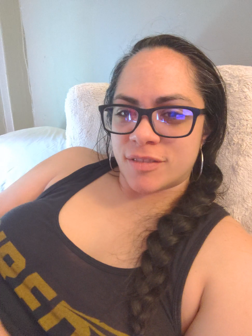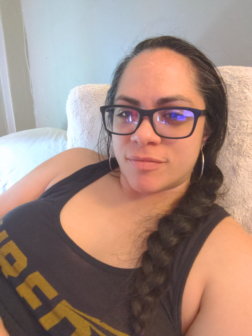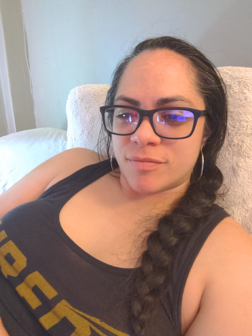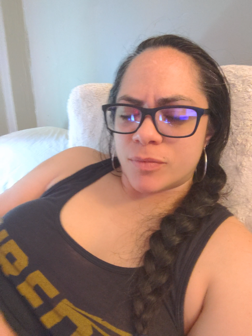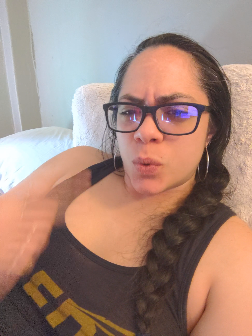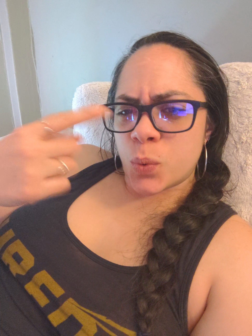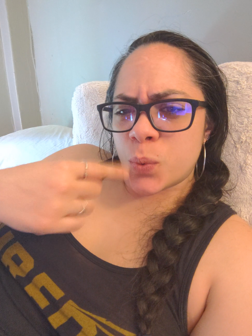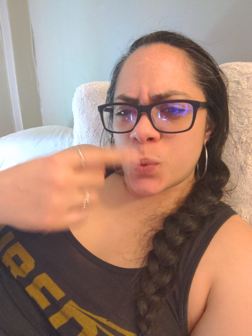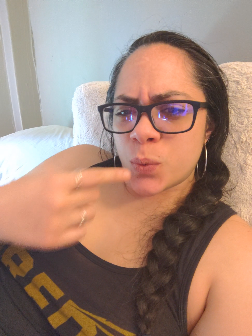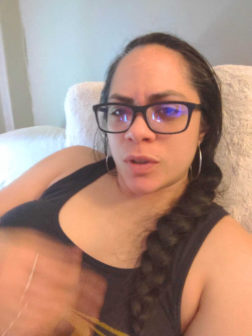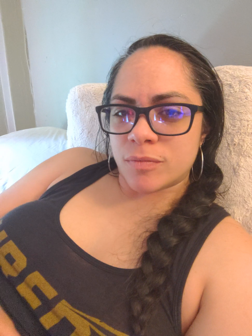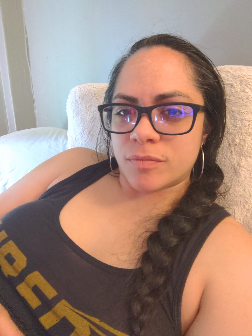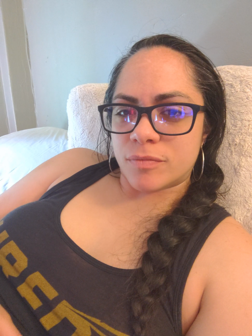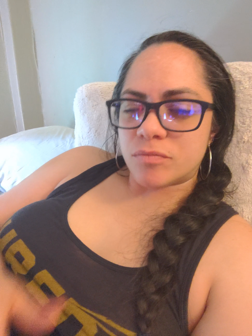who